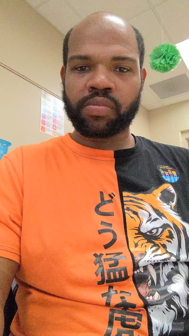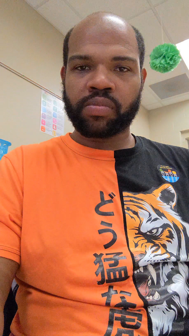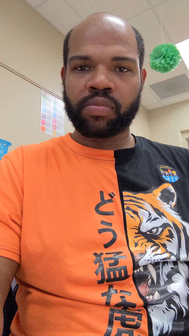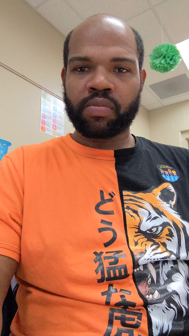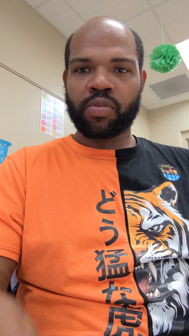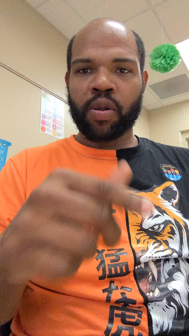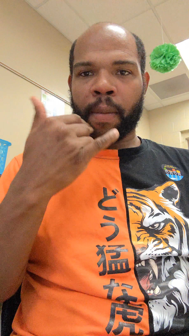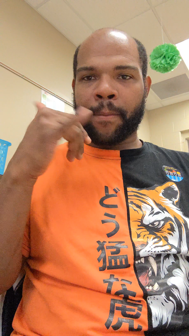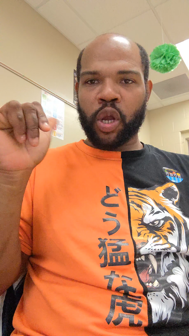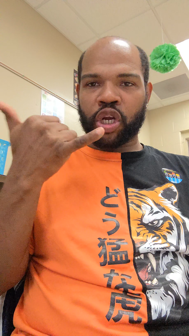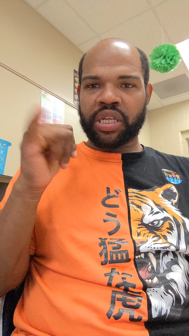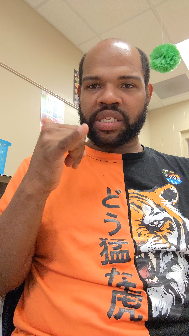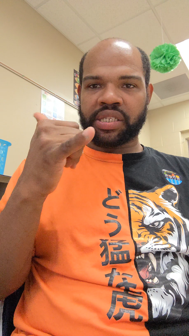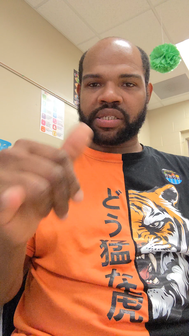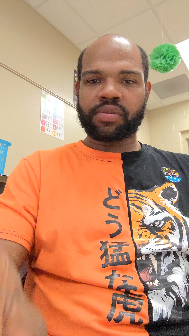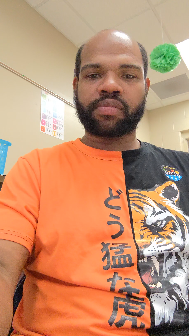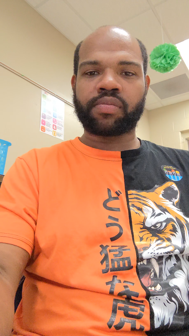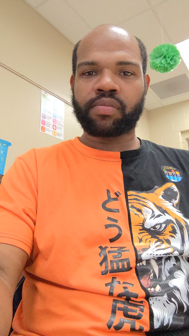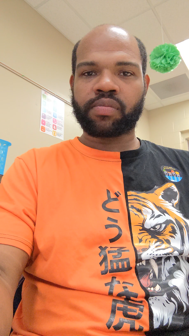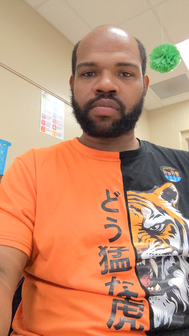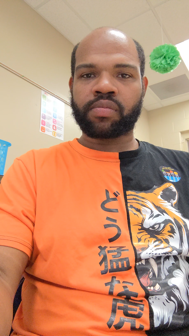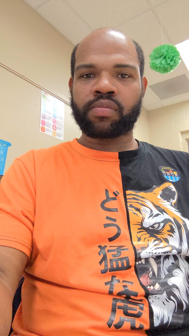party